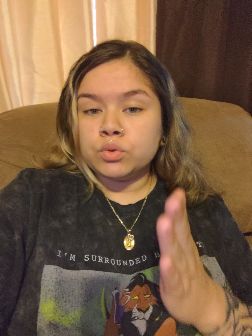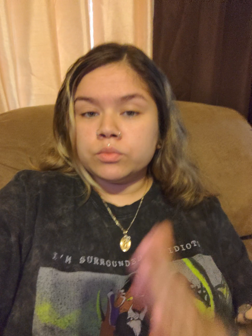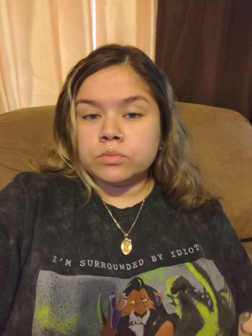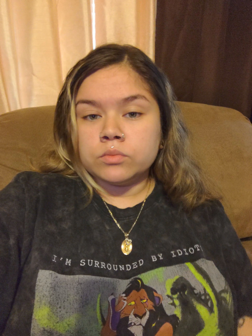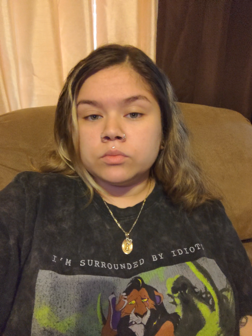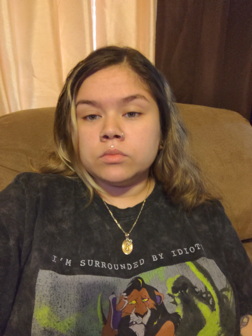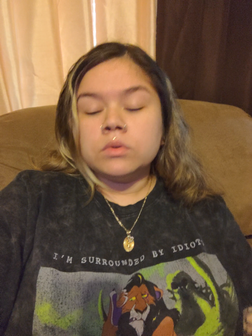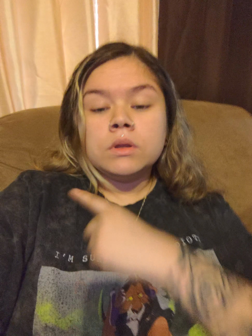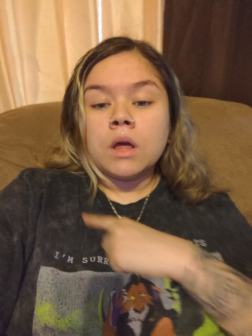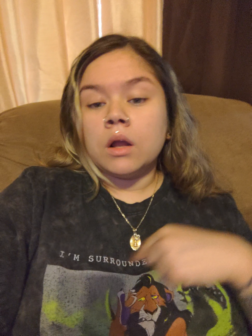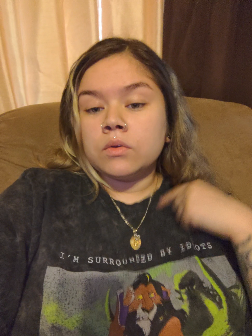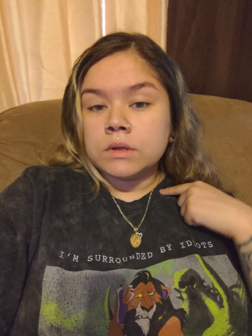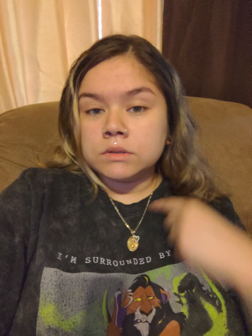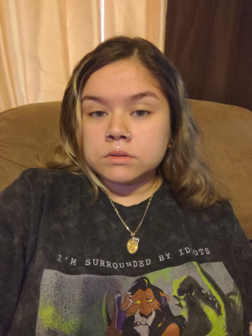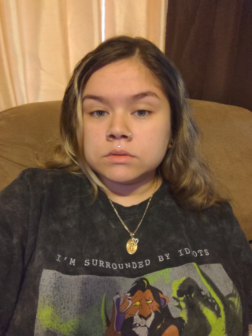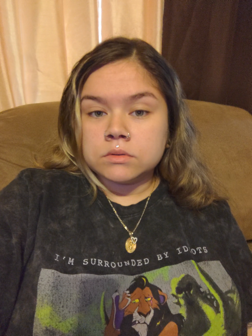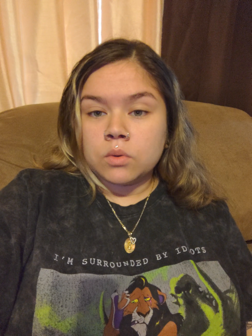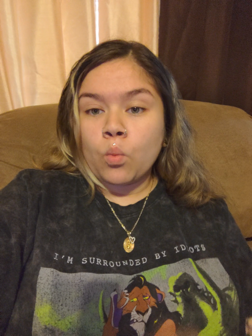necklace